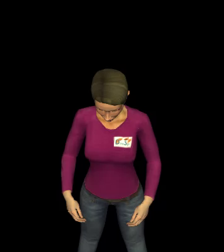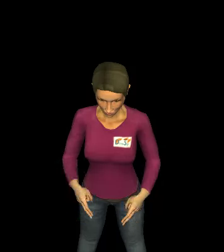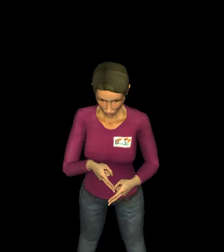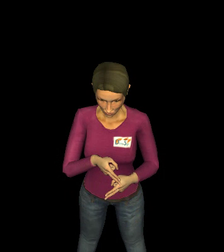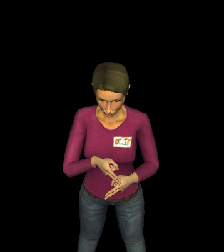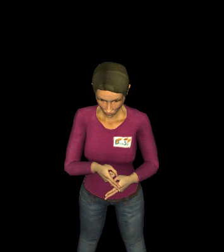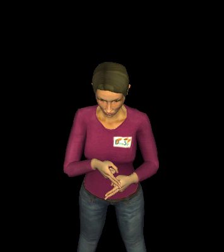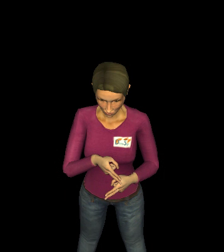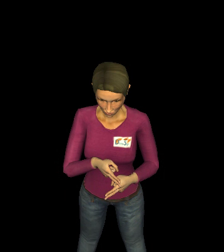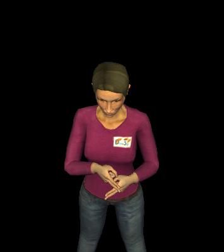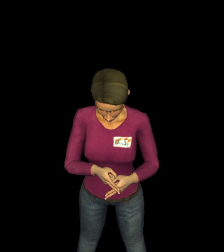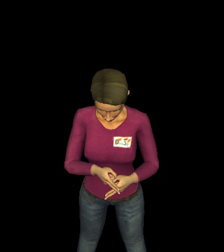لقب